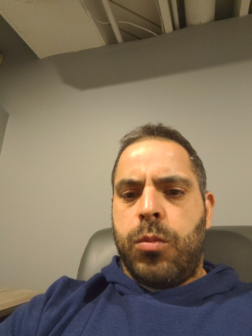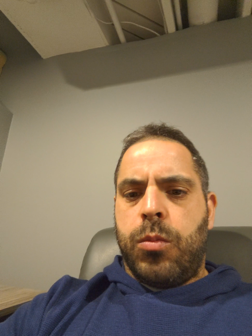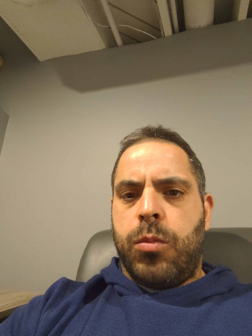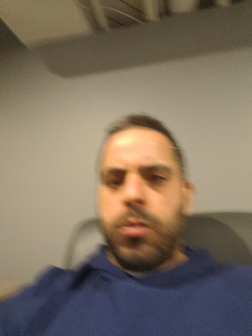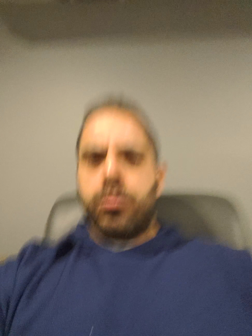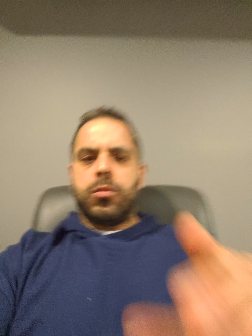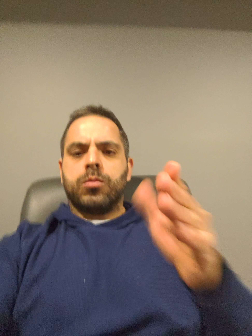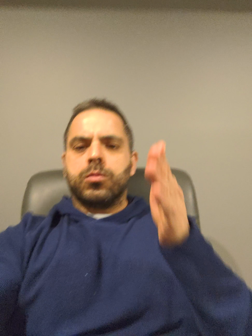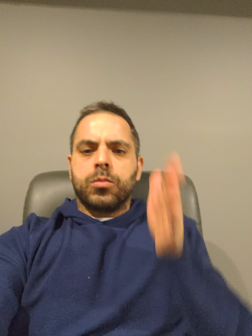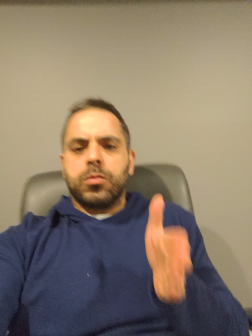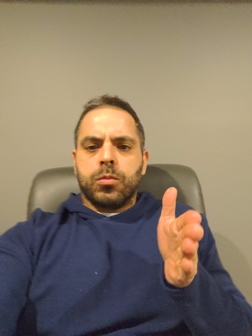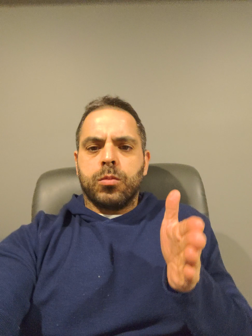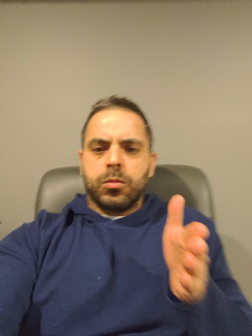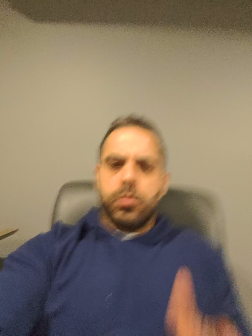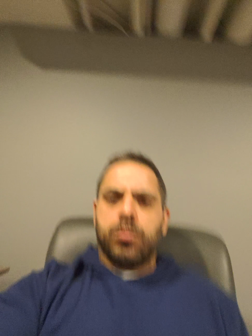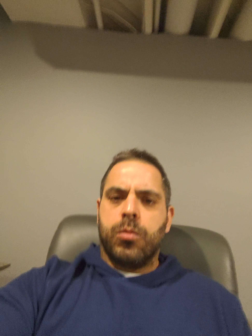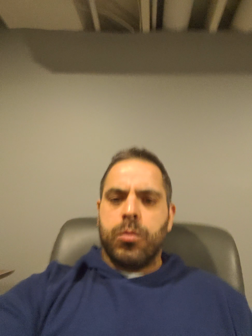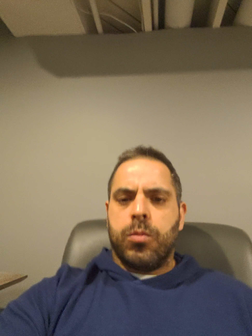beside